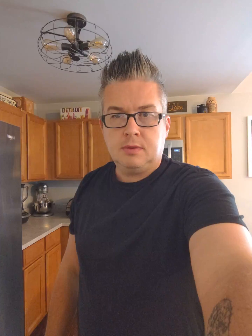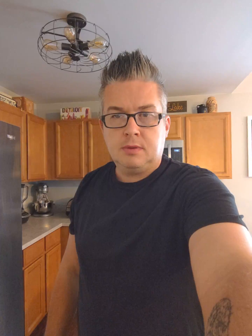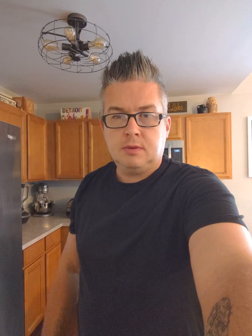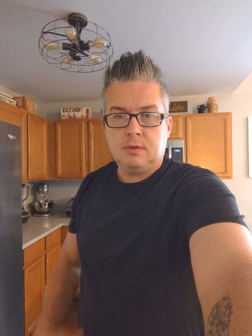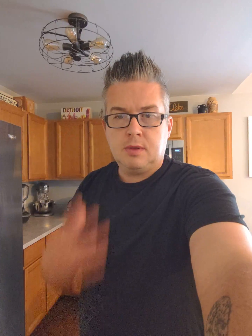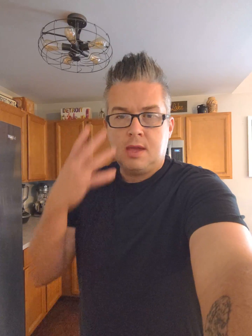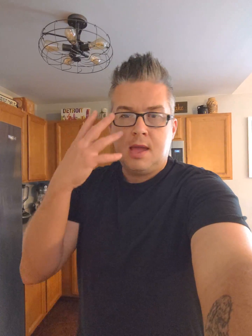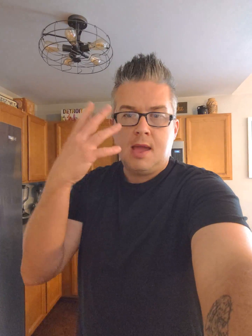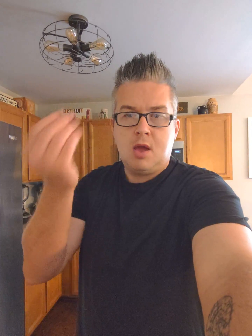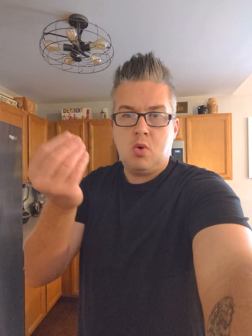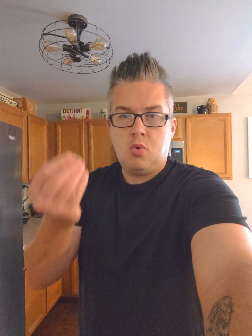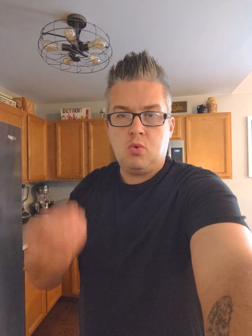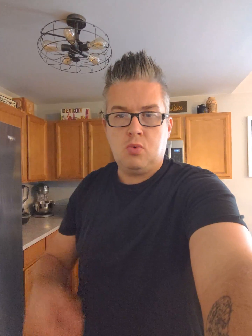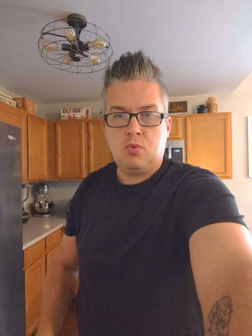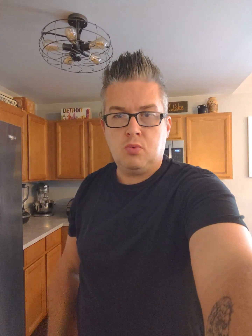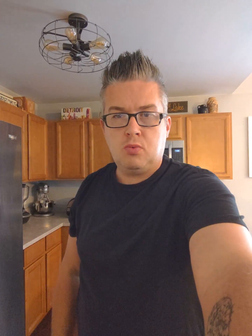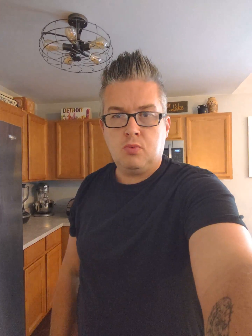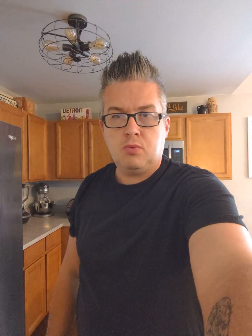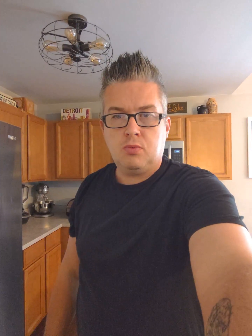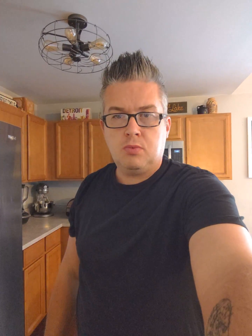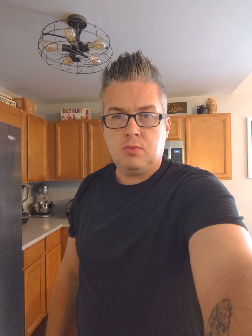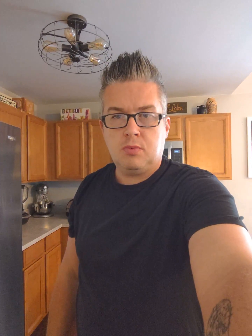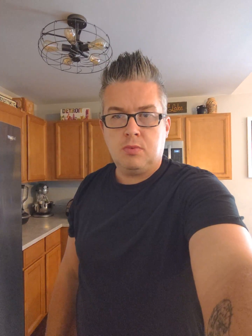going to